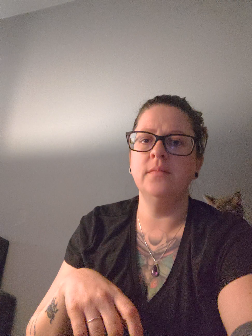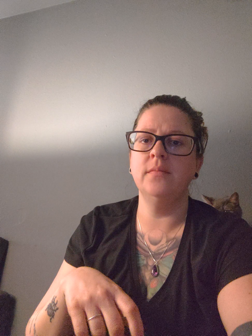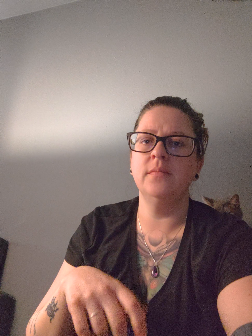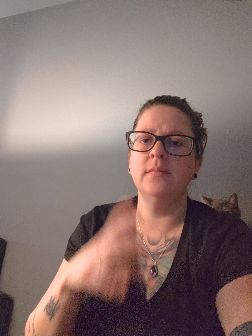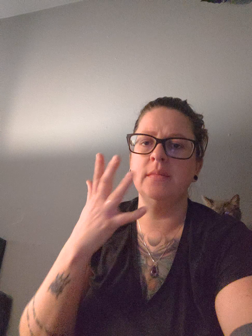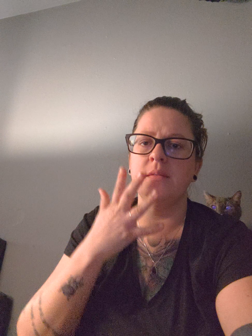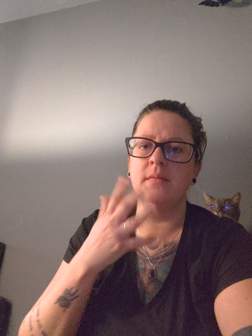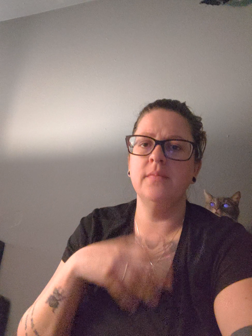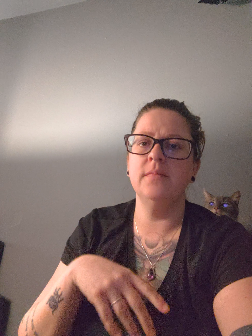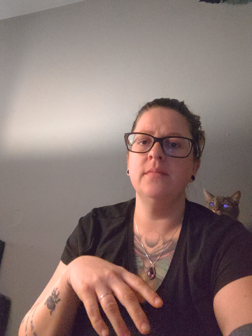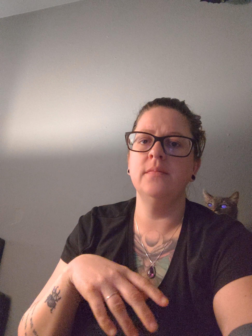sad